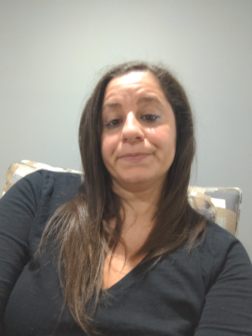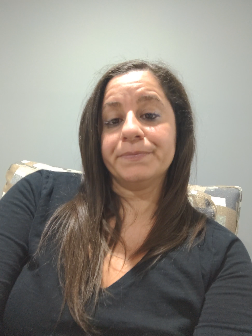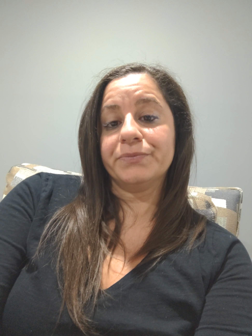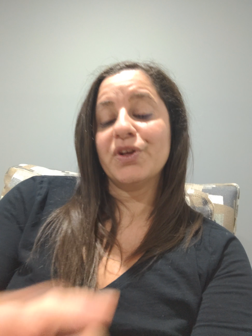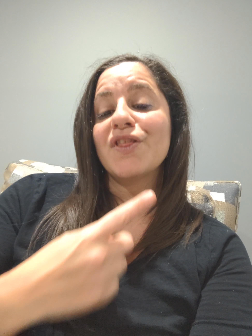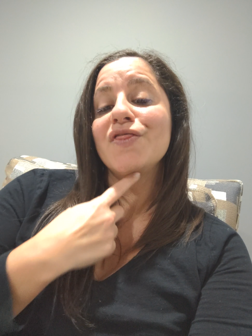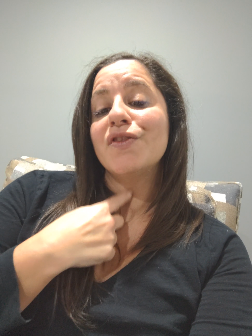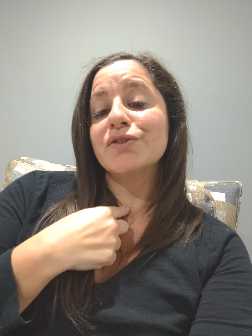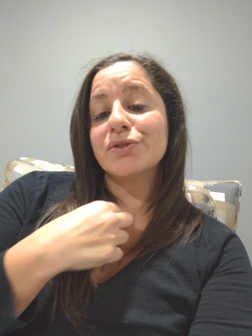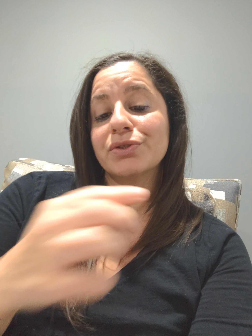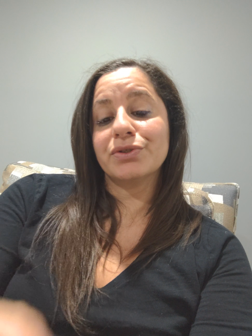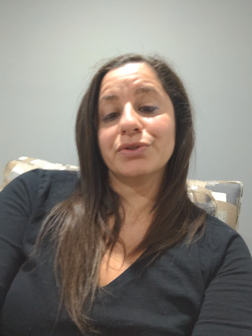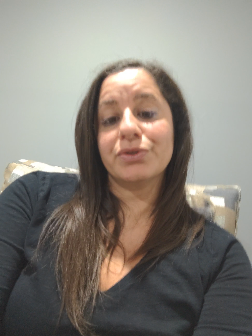thirsty